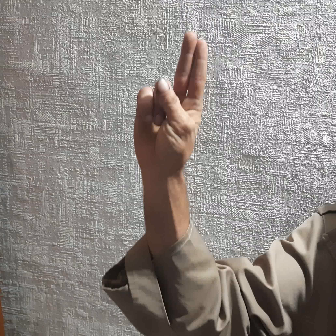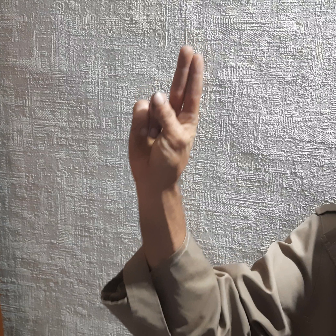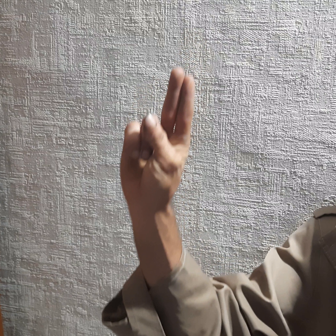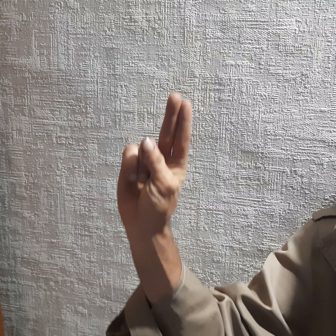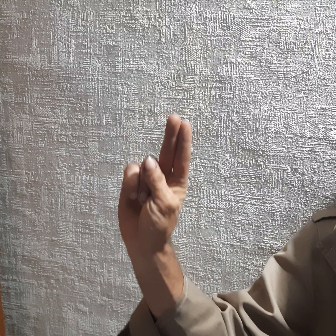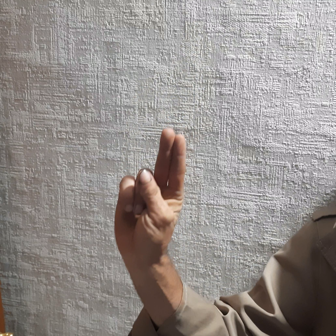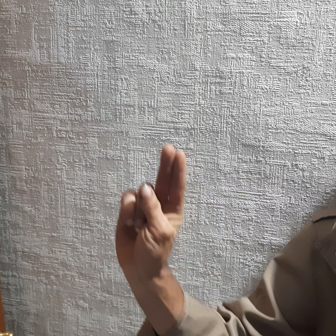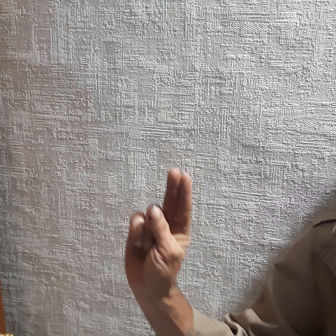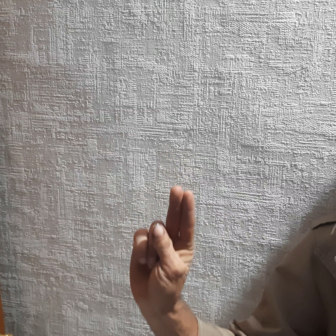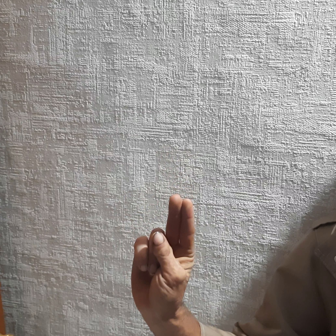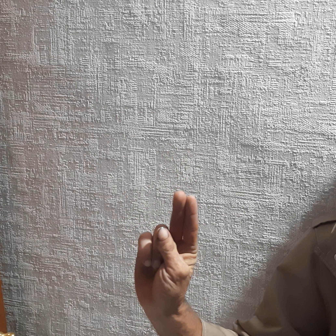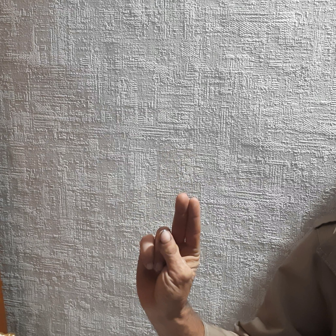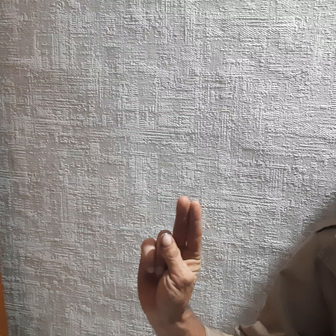Ц